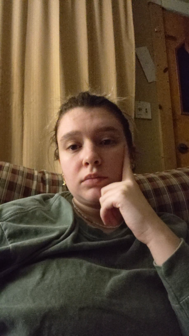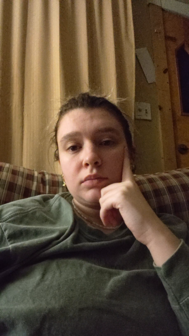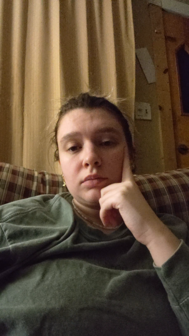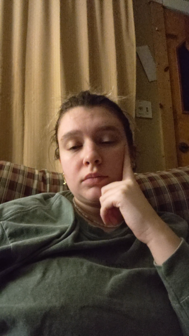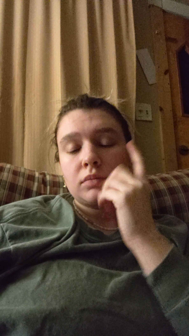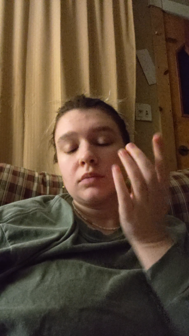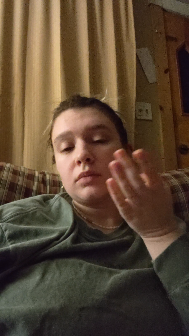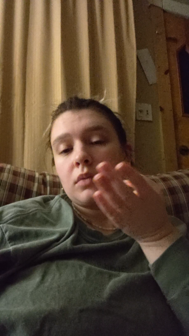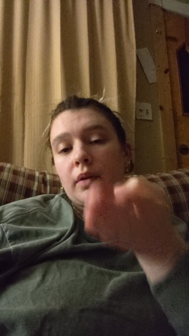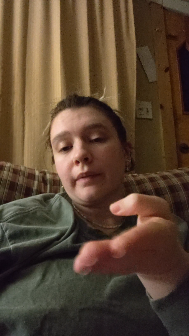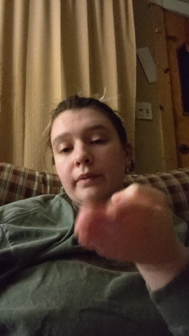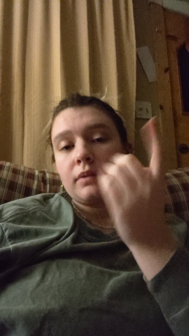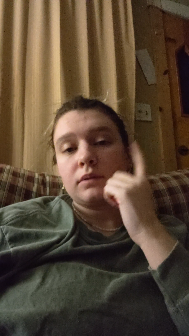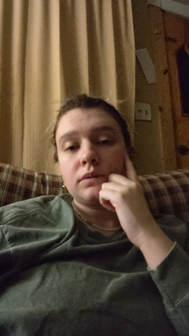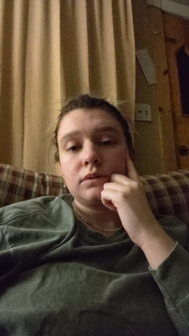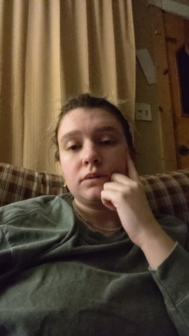oven